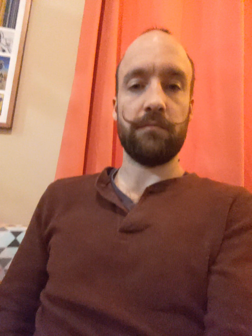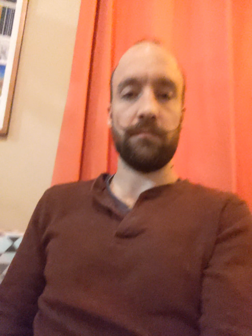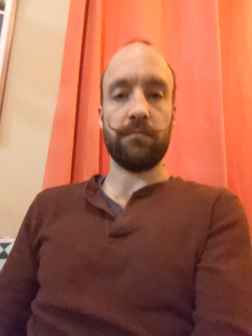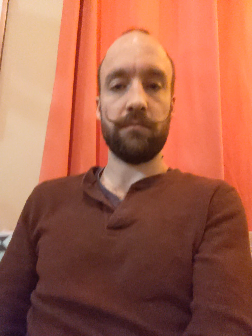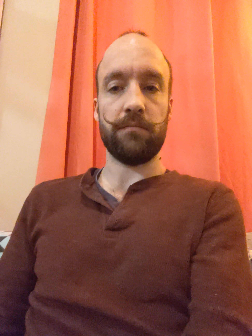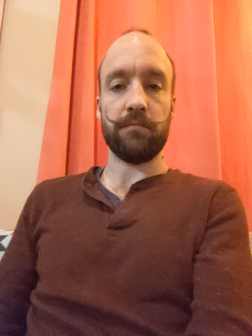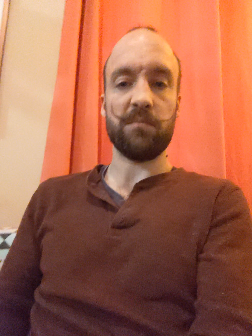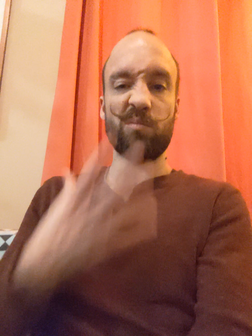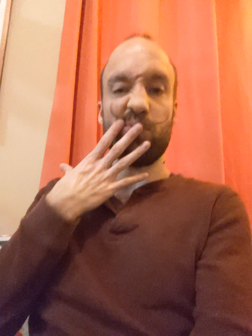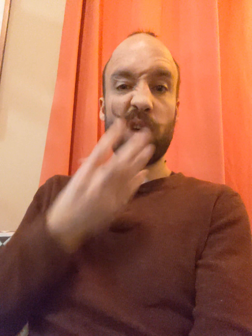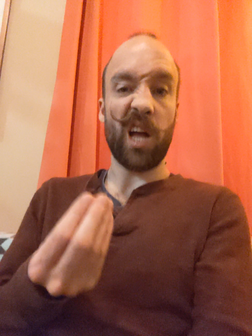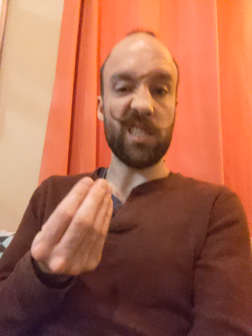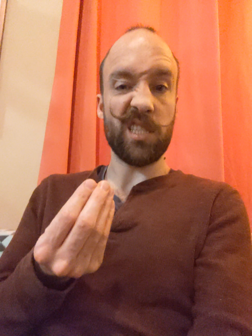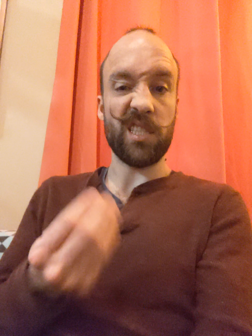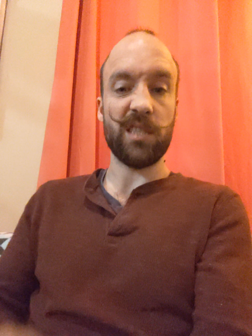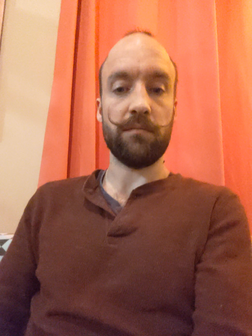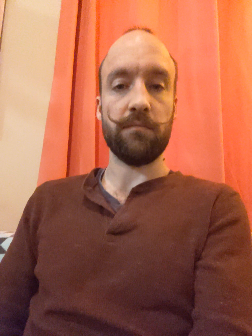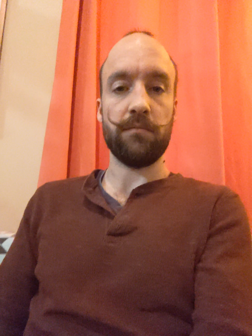wet